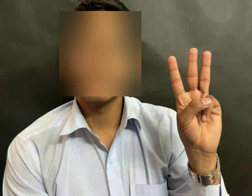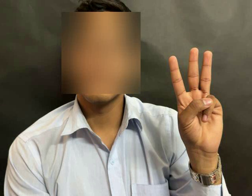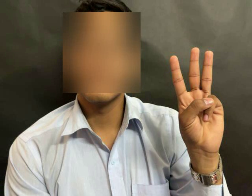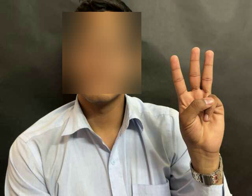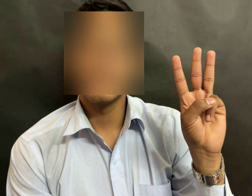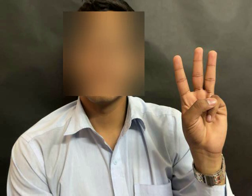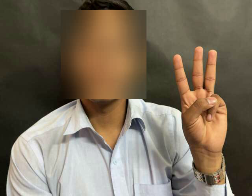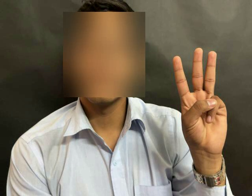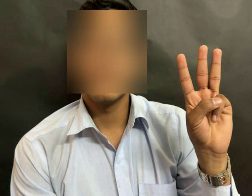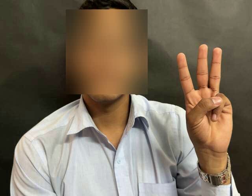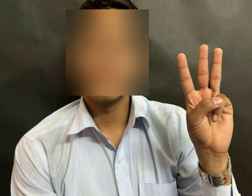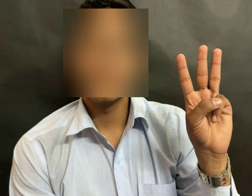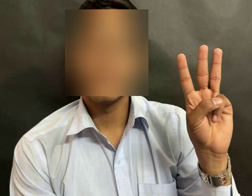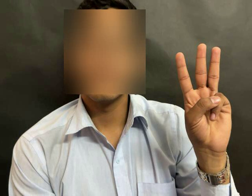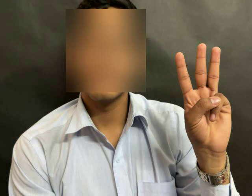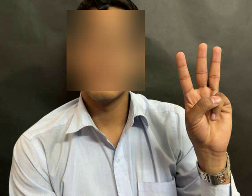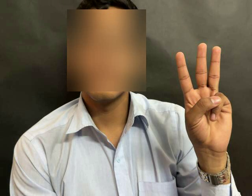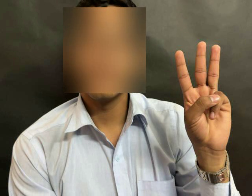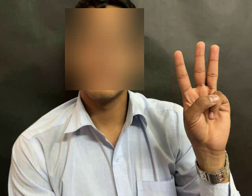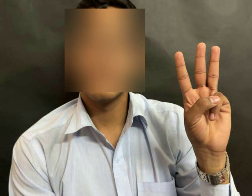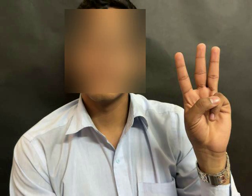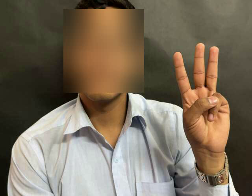W